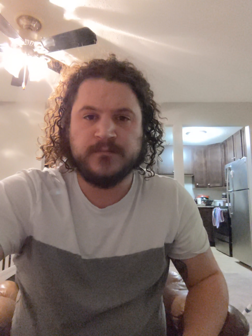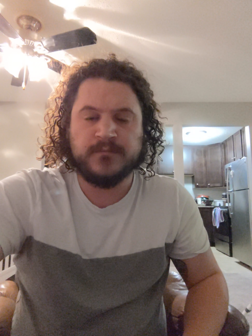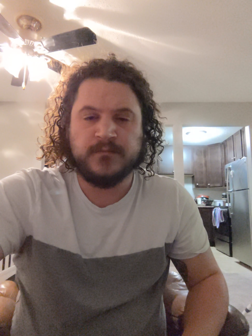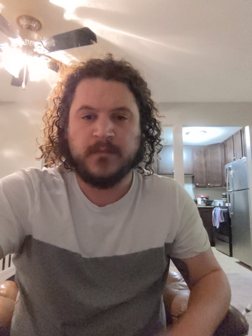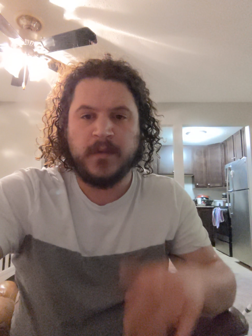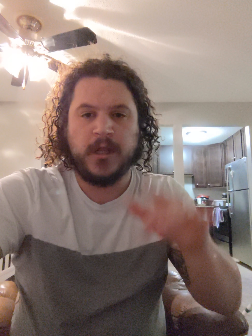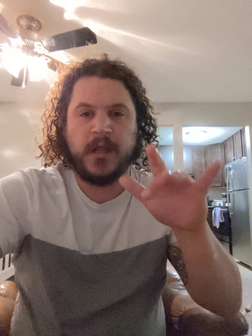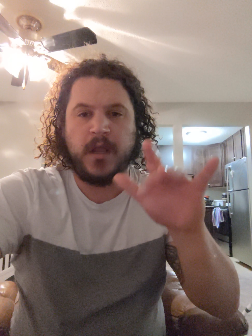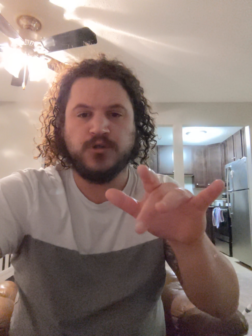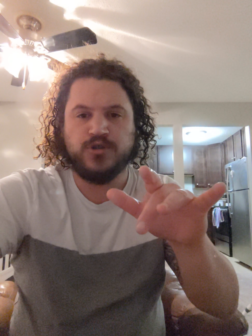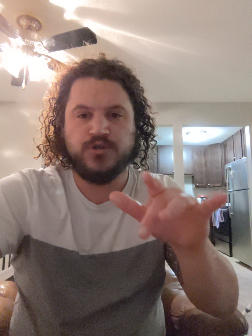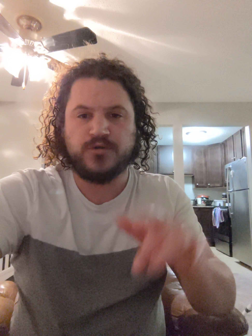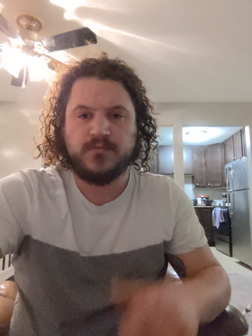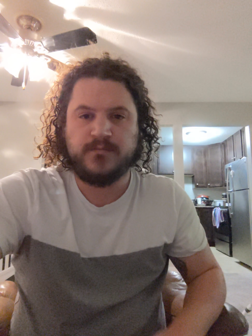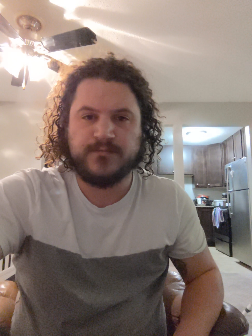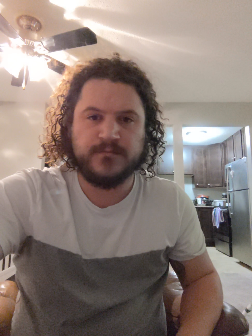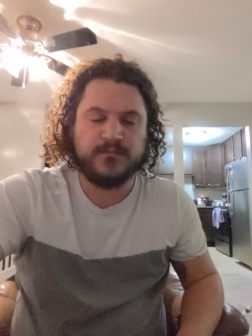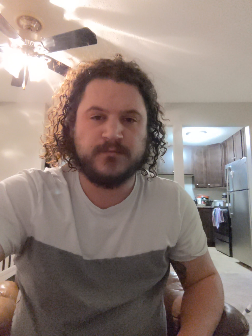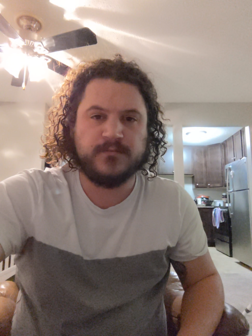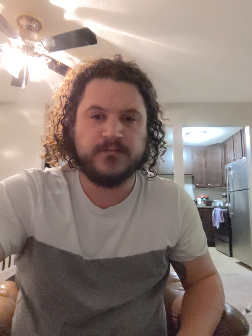touch